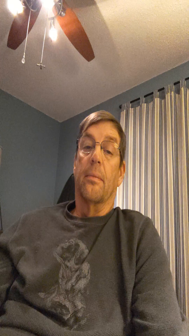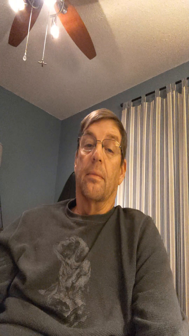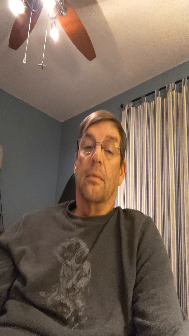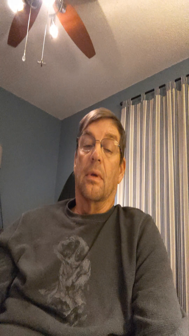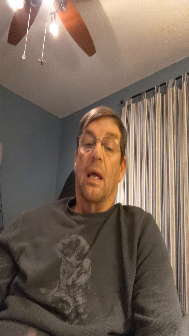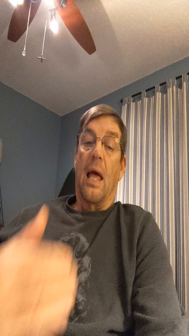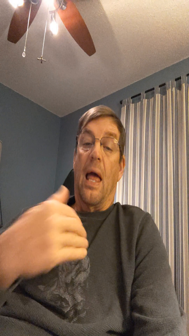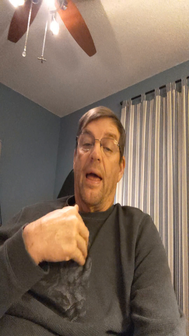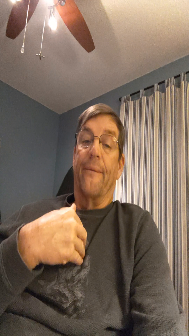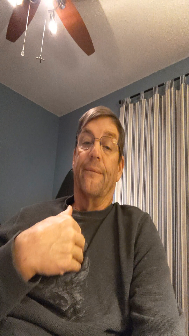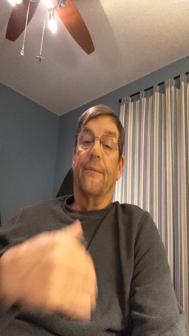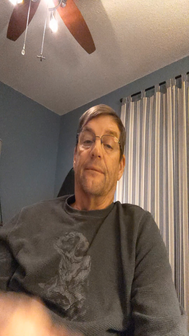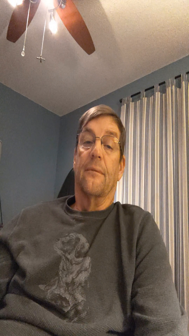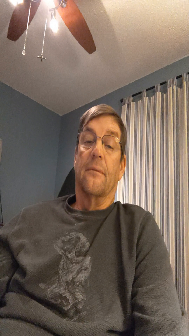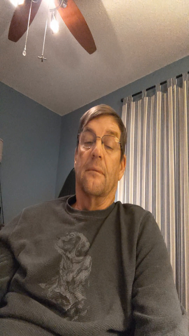have